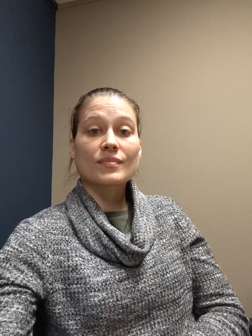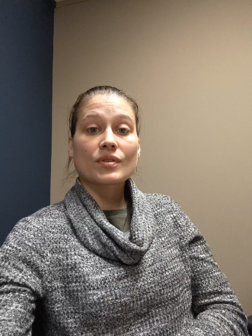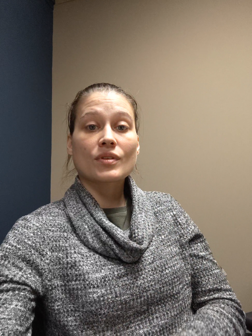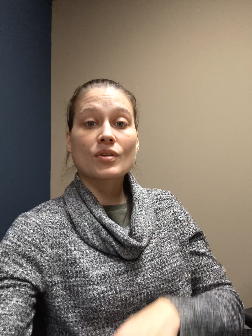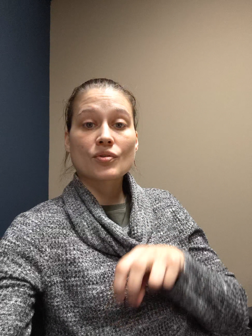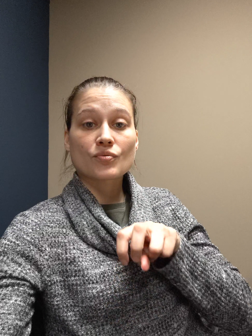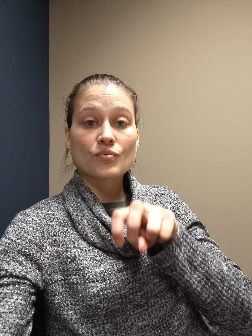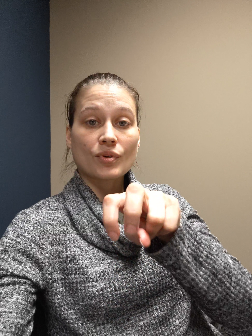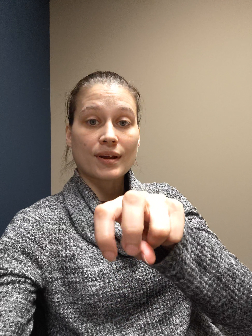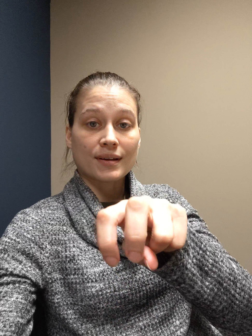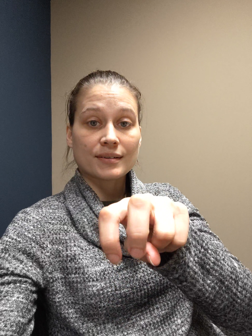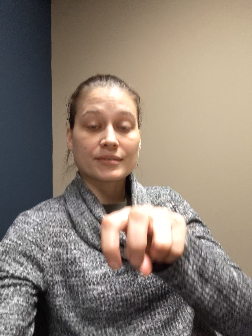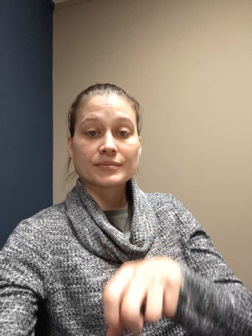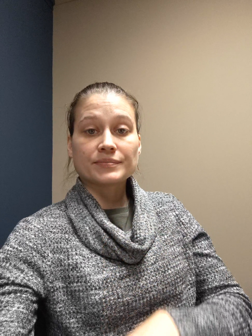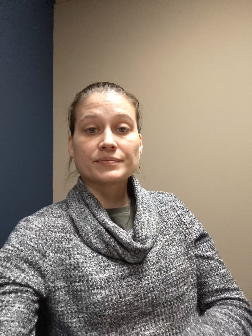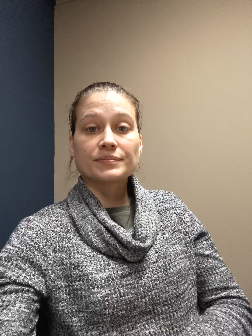ride